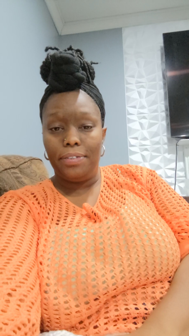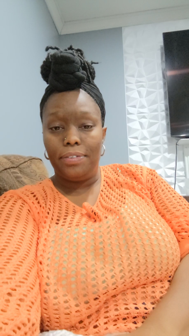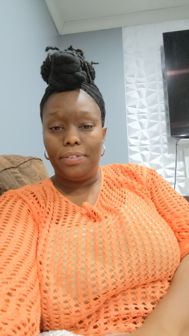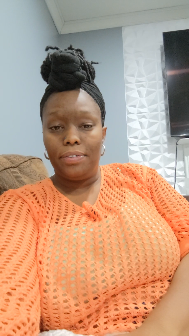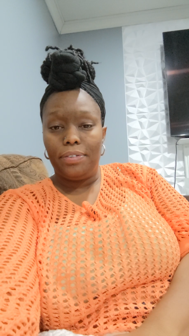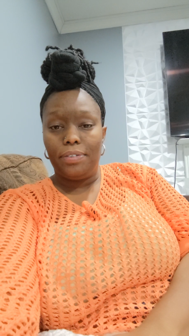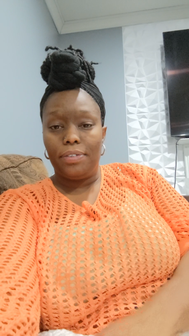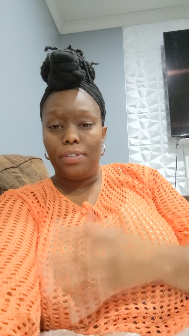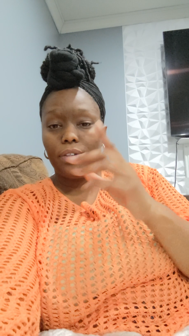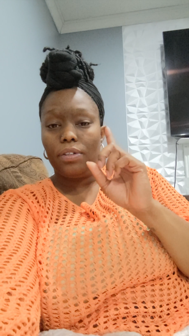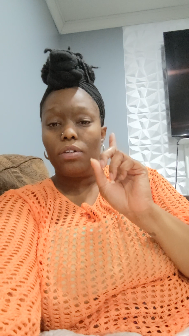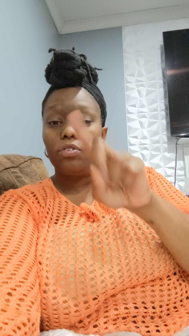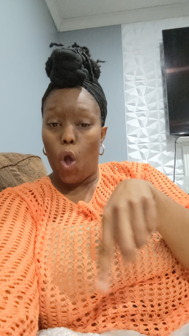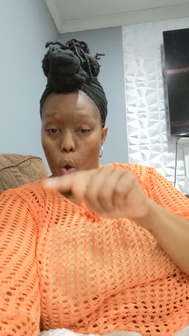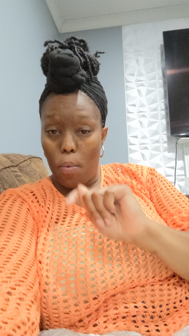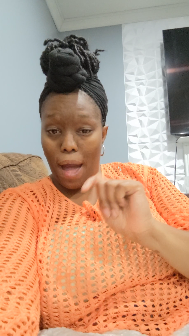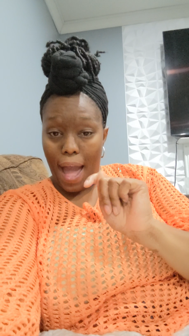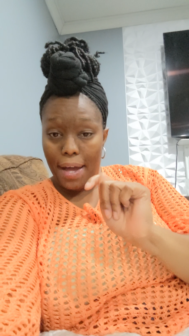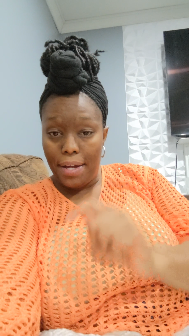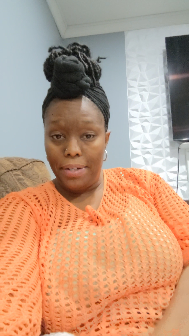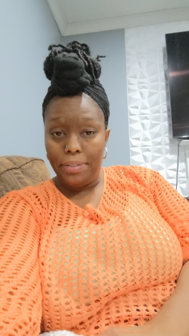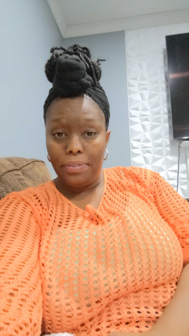go potty